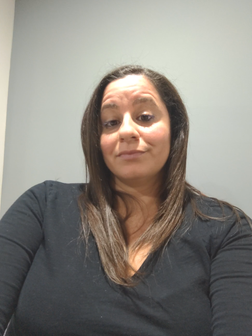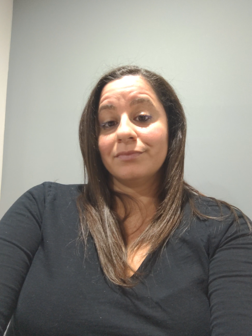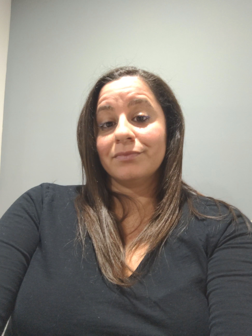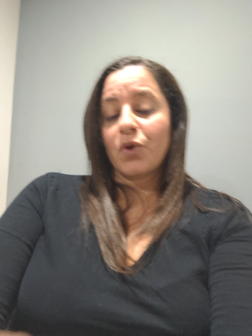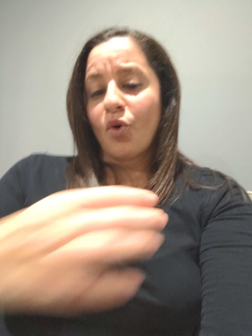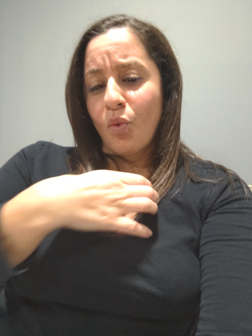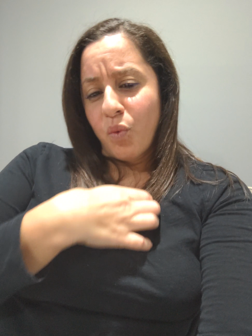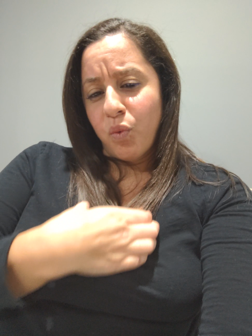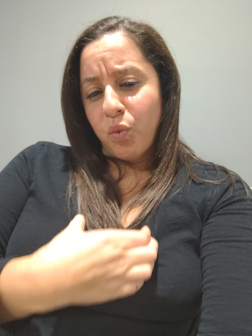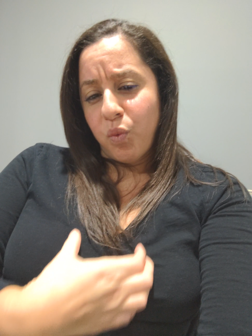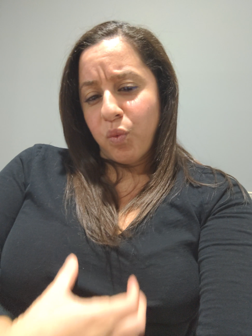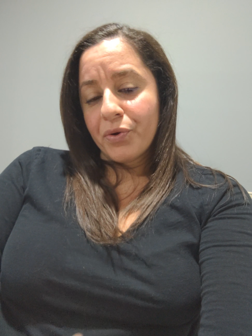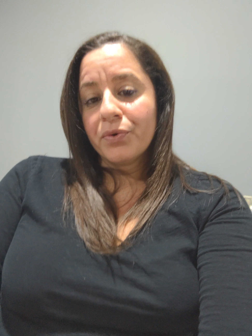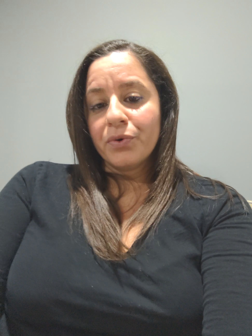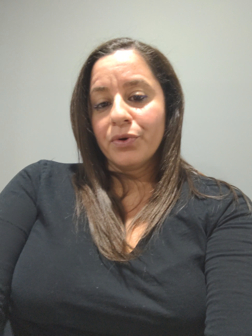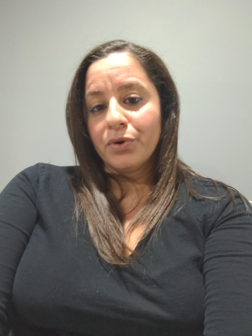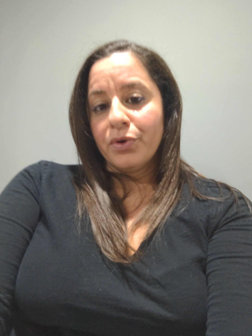hungry